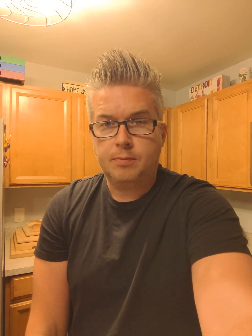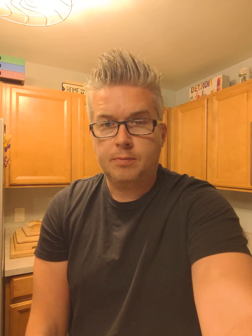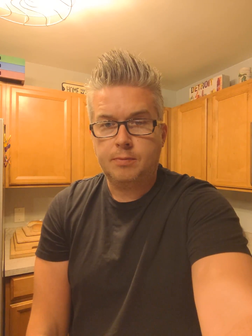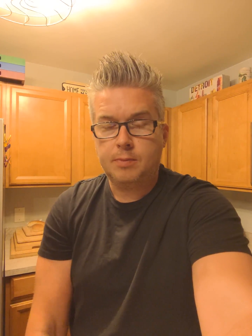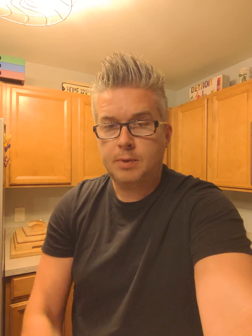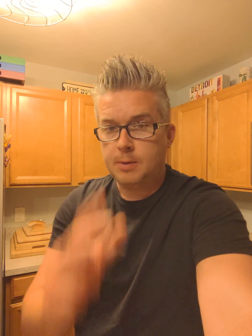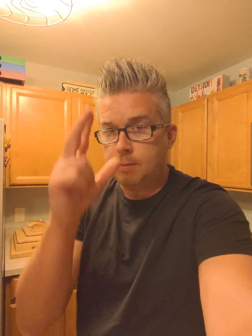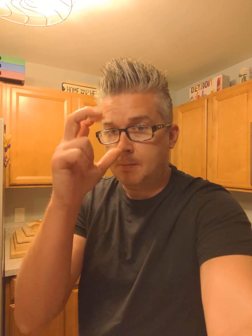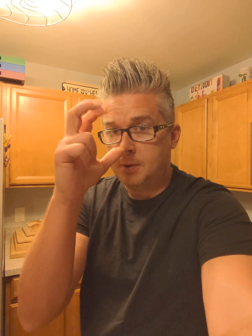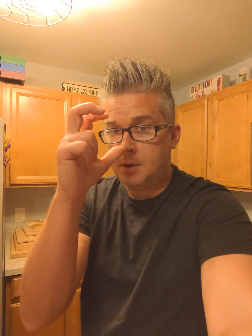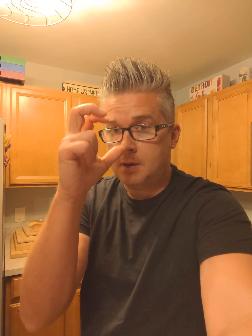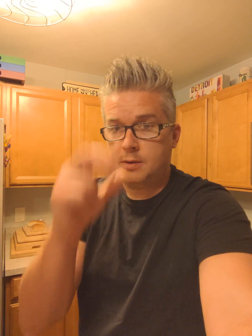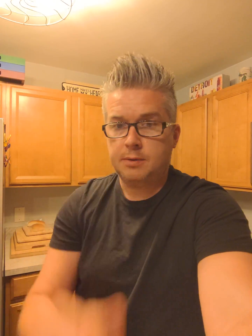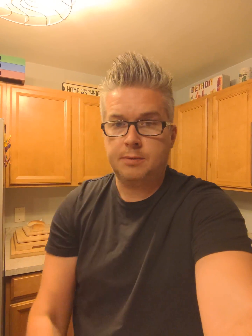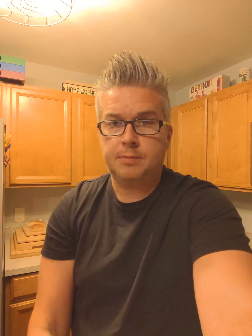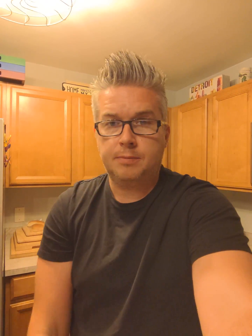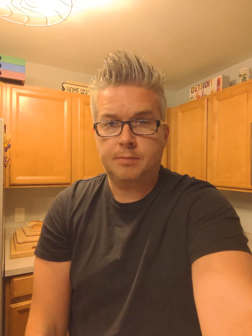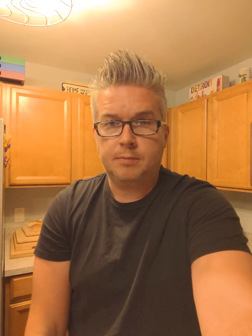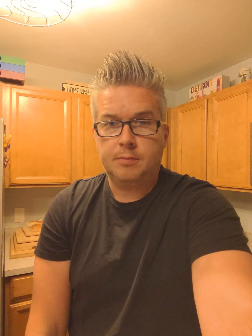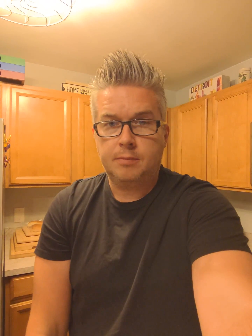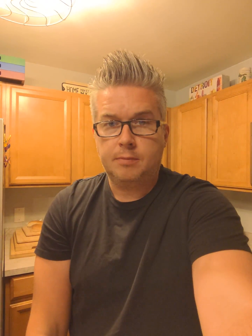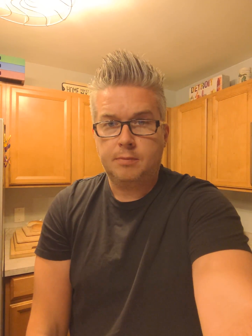ant